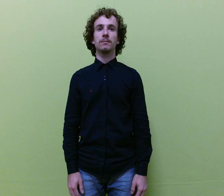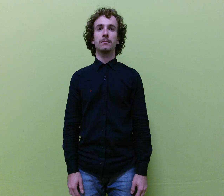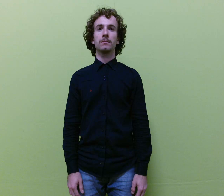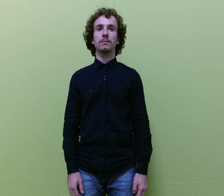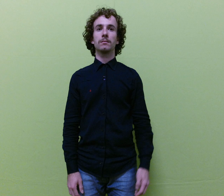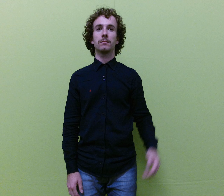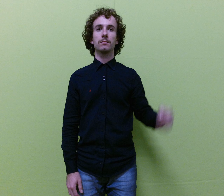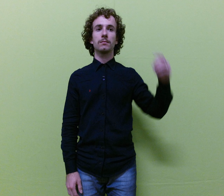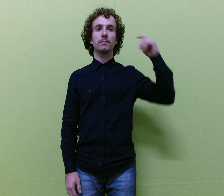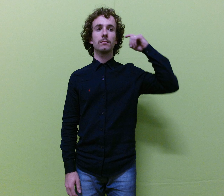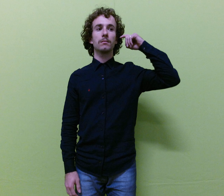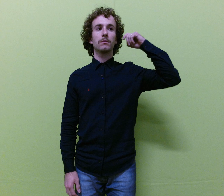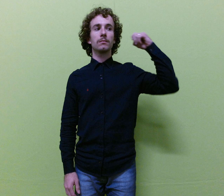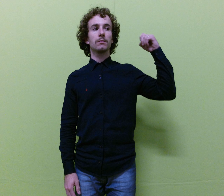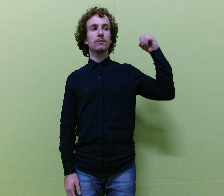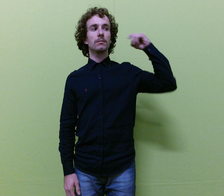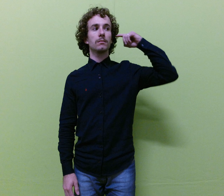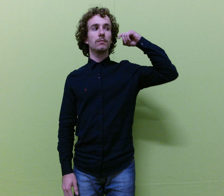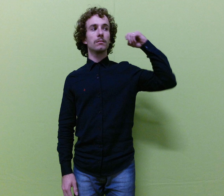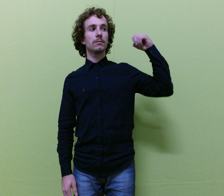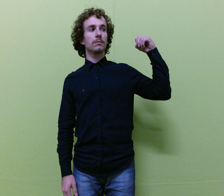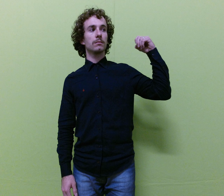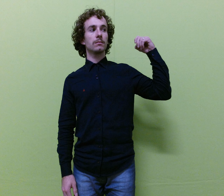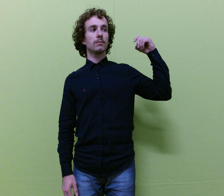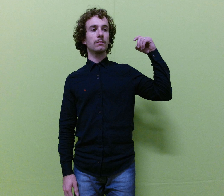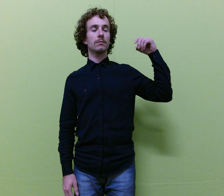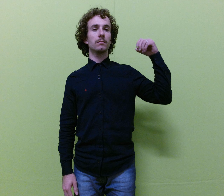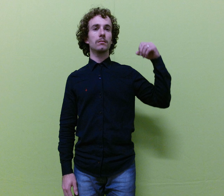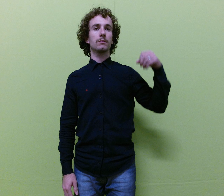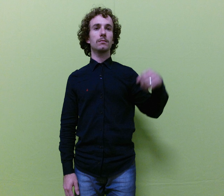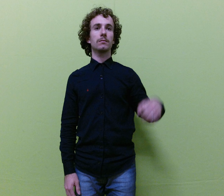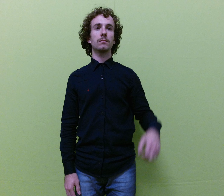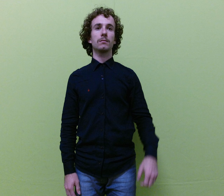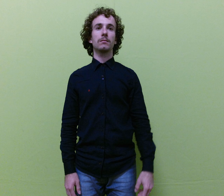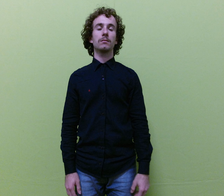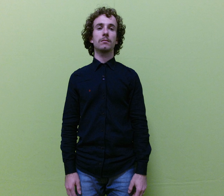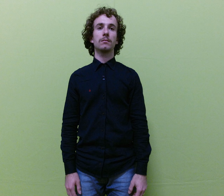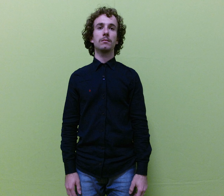barulho